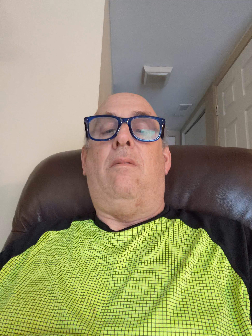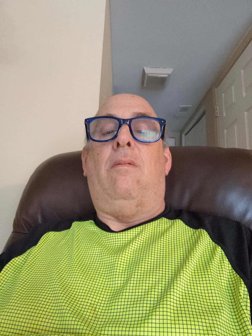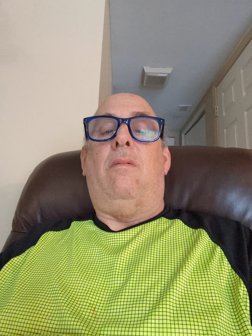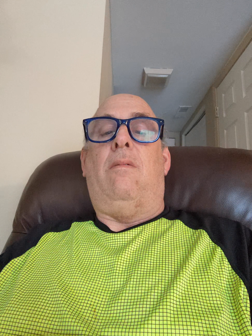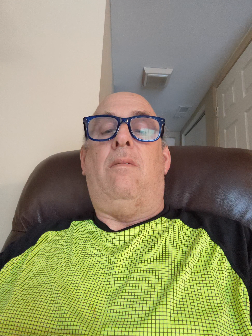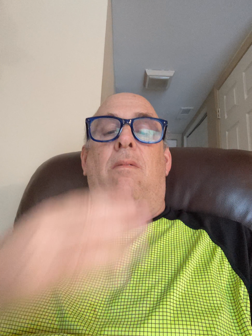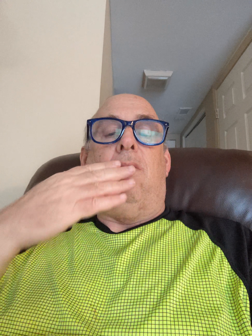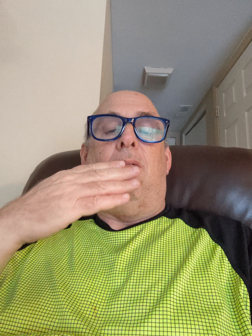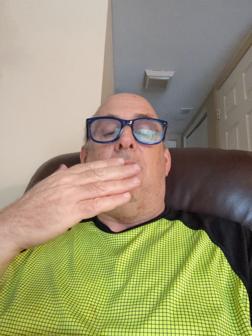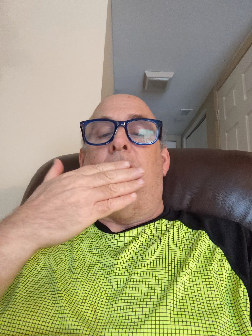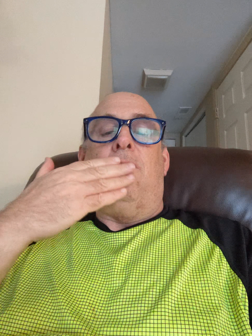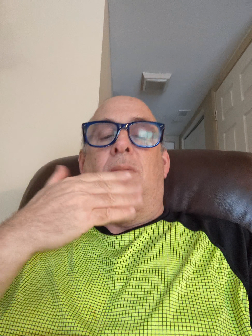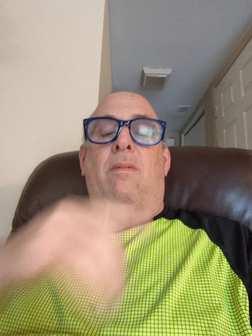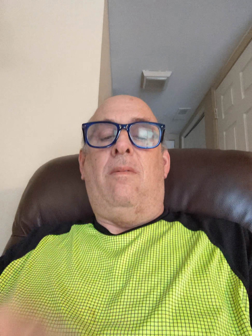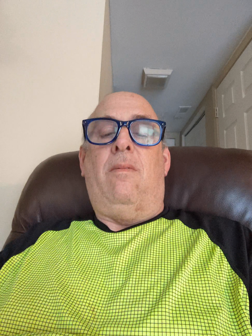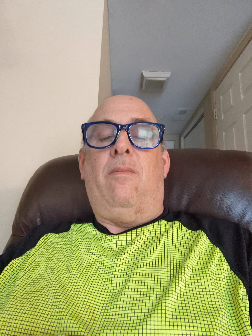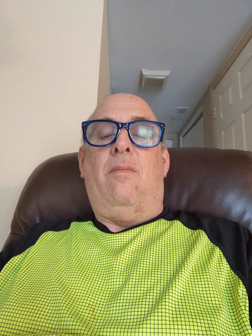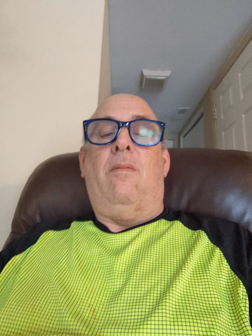napkin